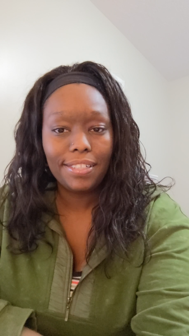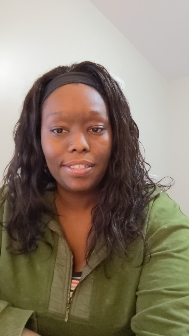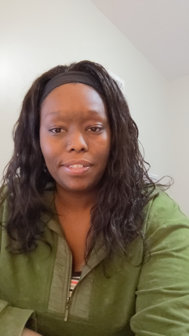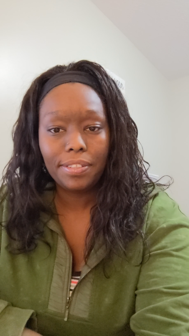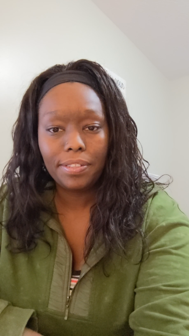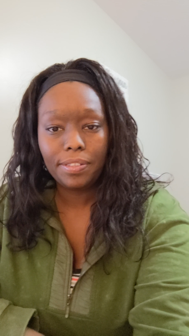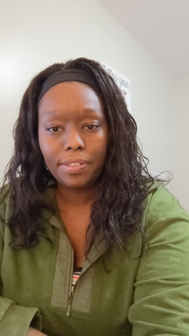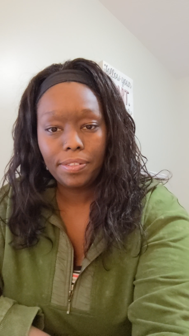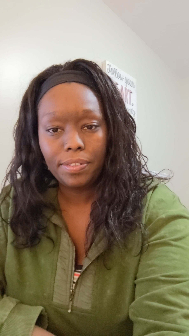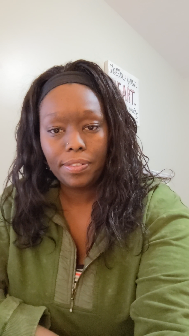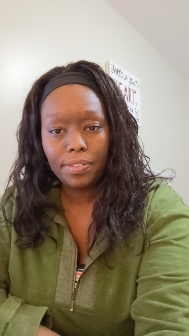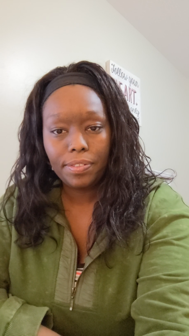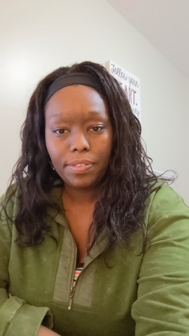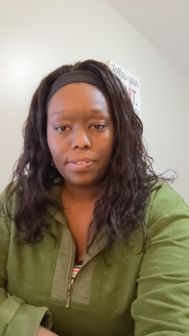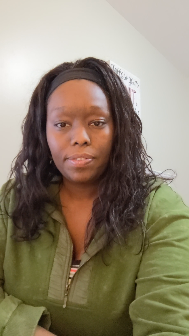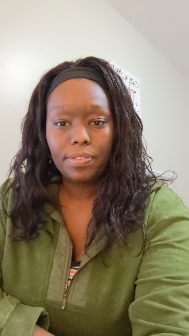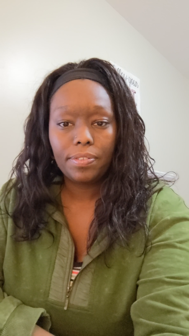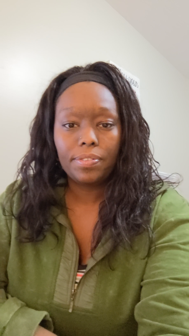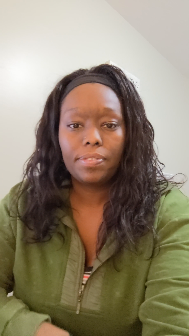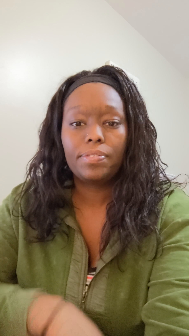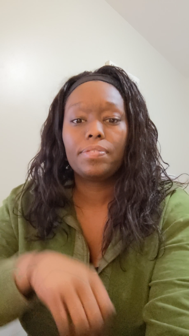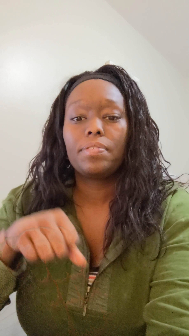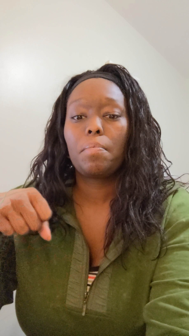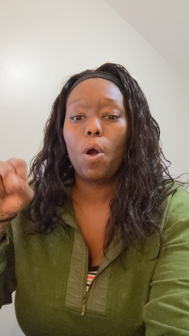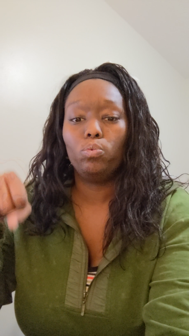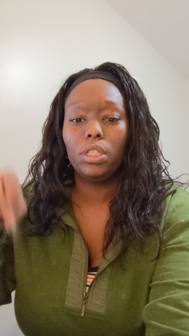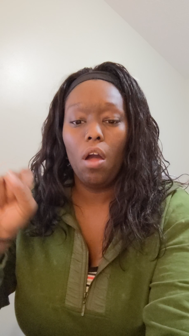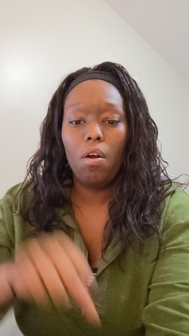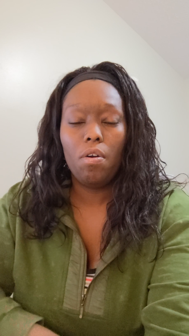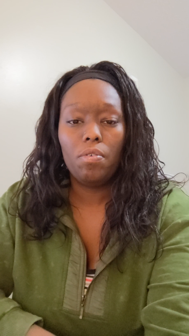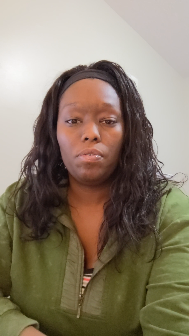motorcycle